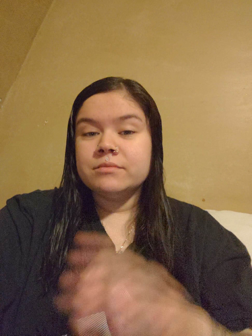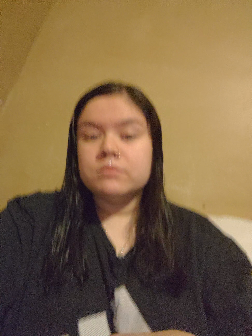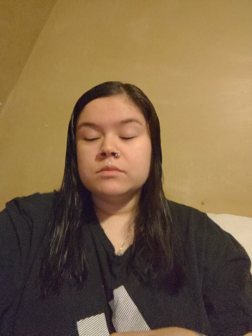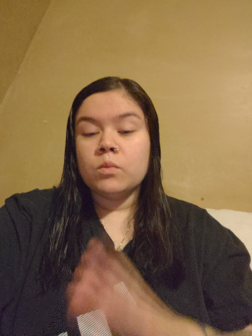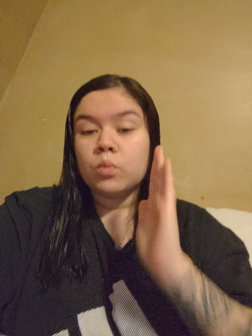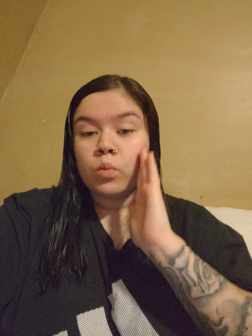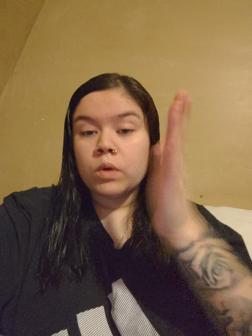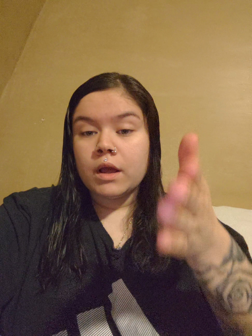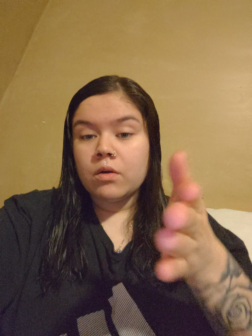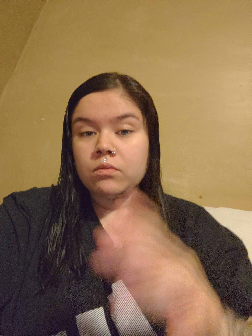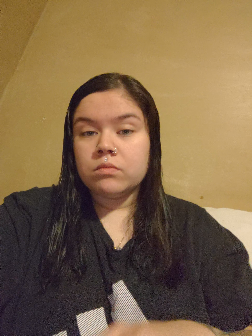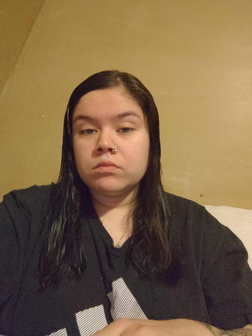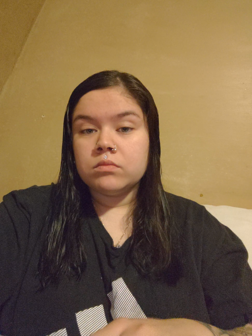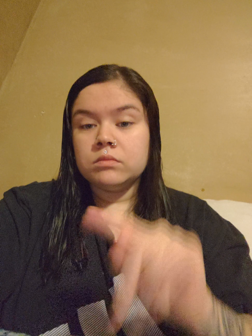will